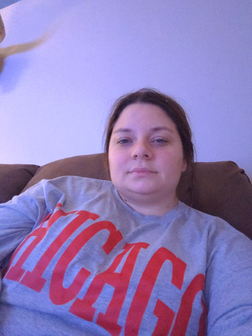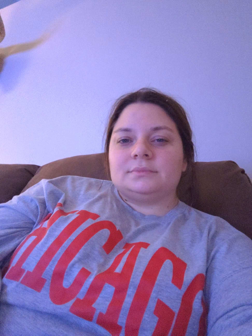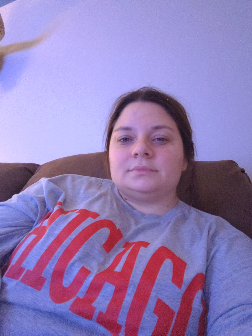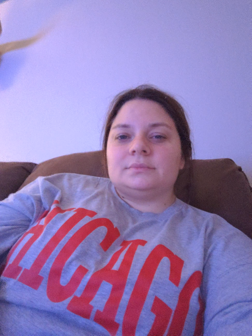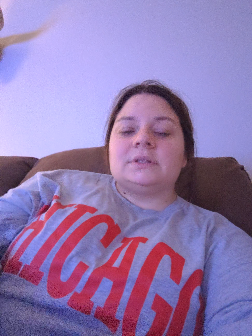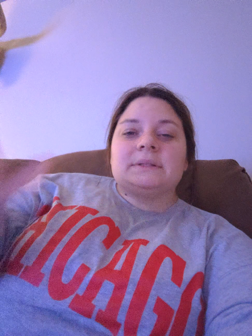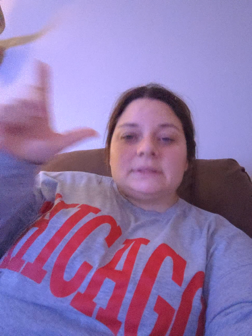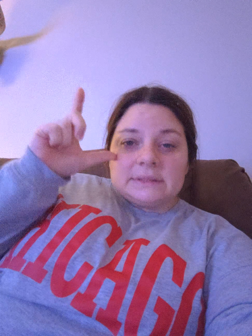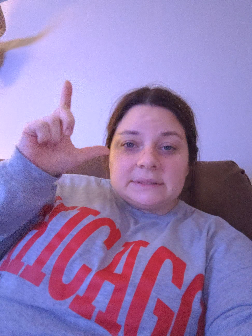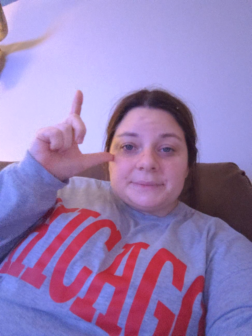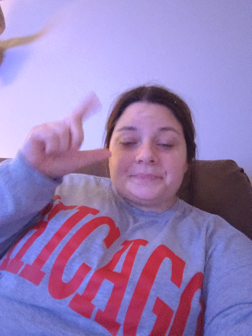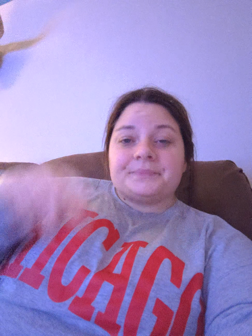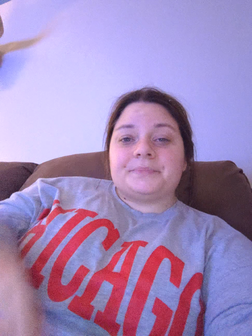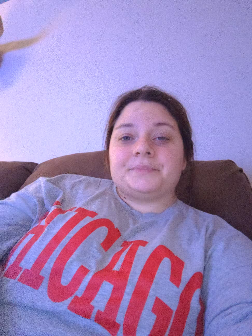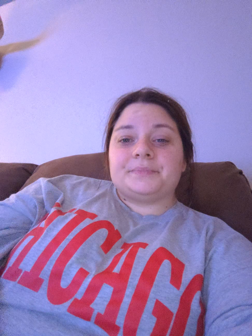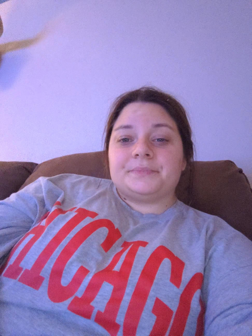listen